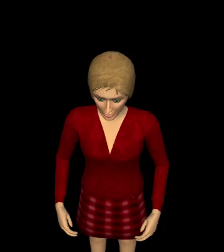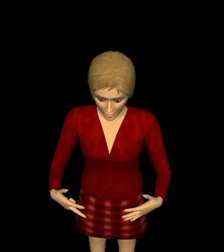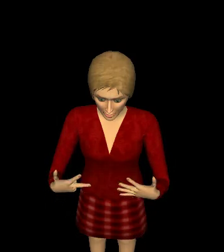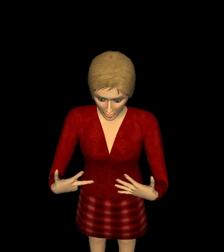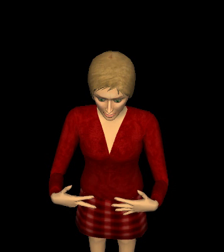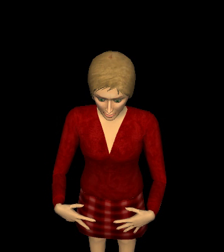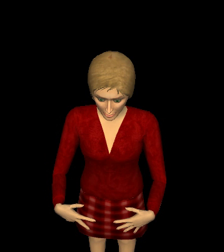18